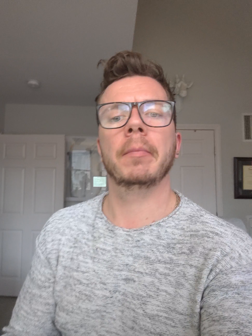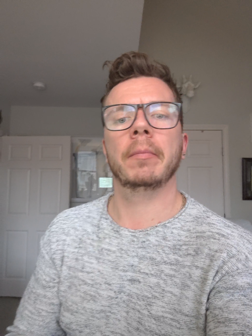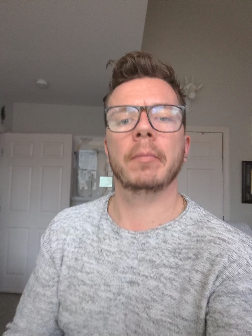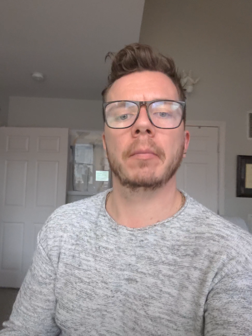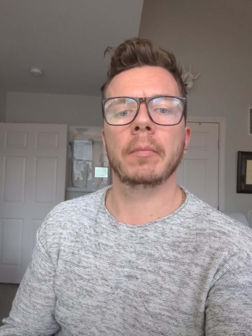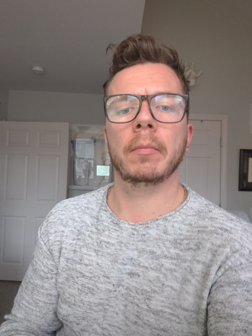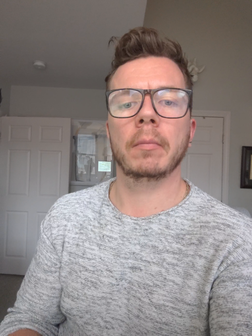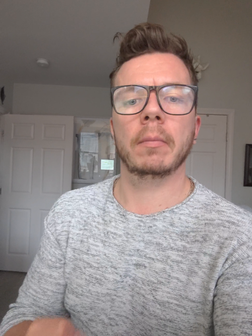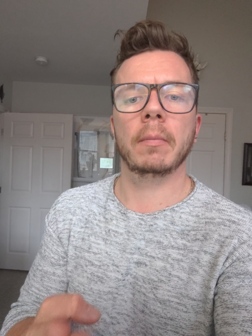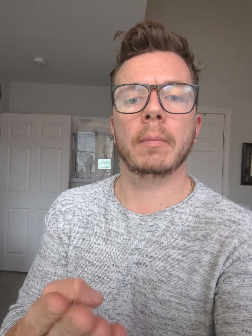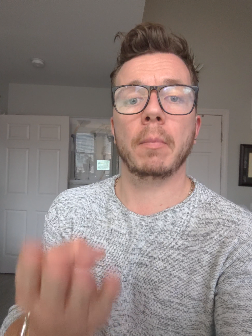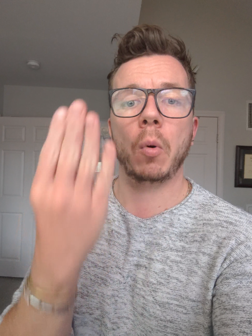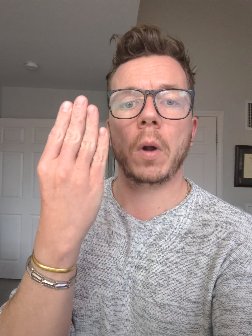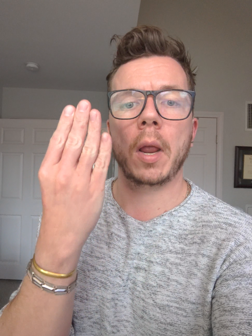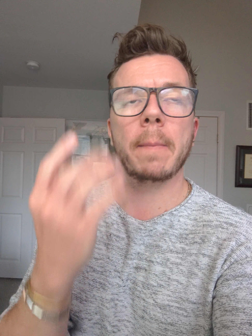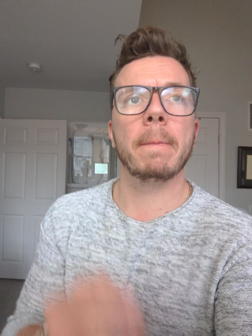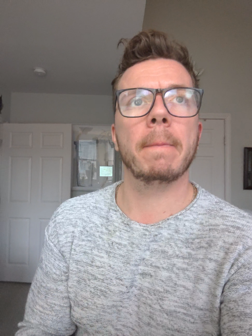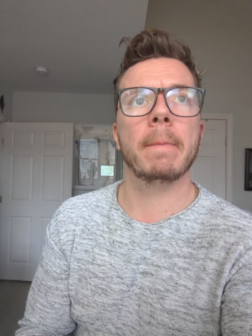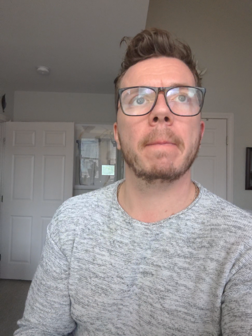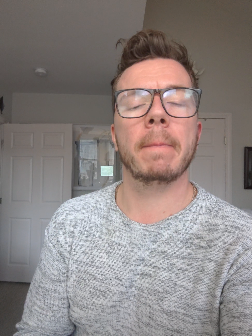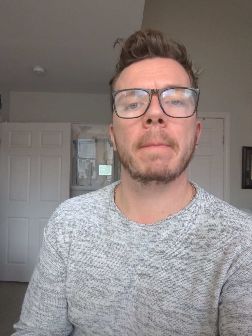morning